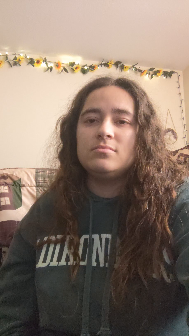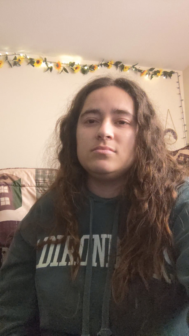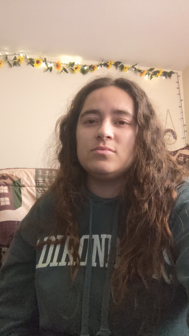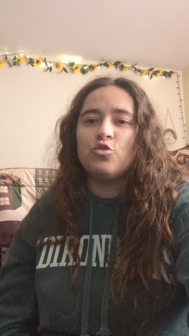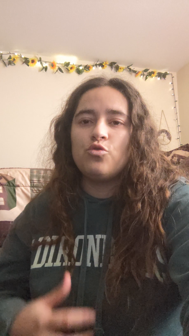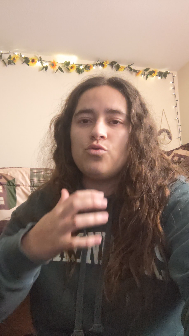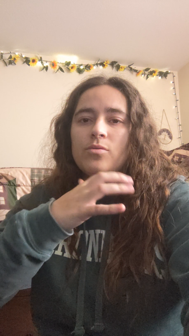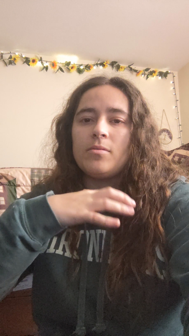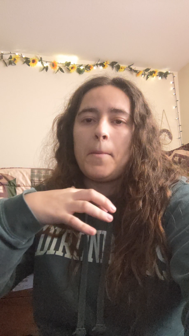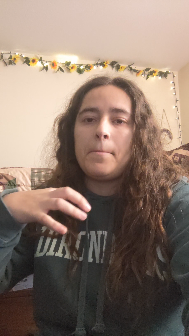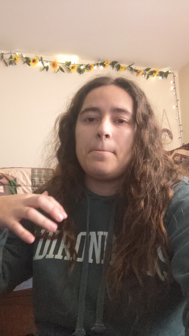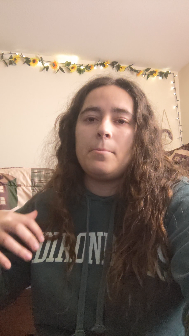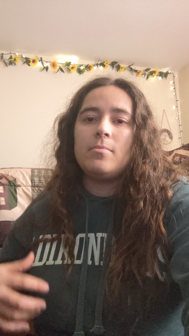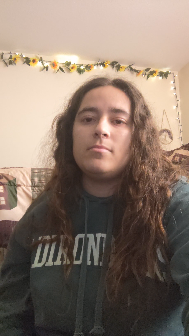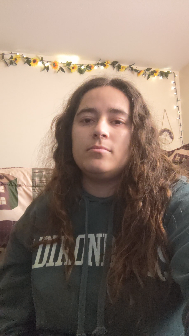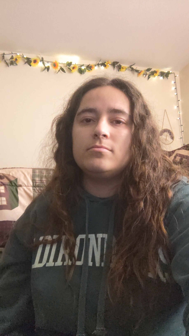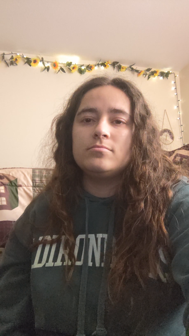grapes